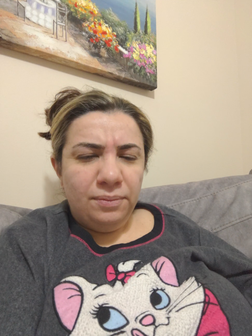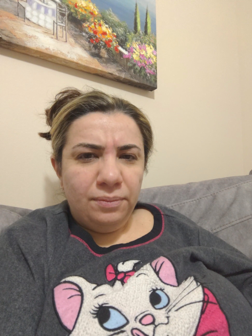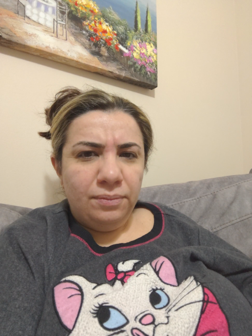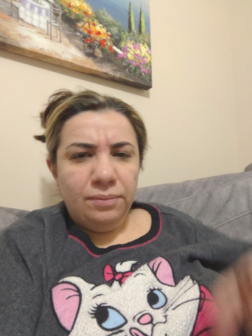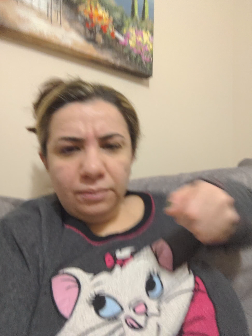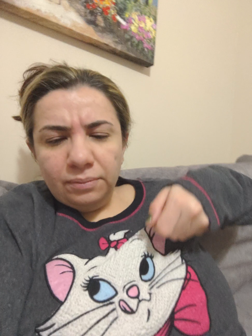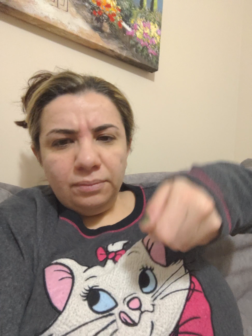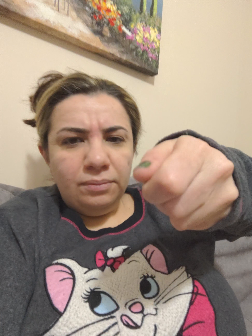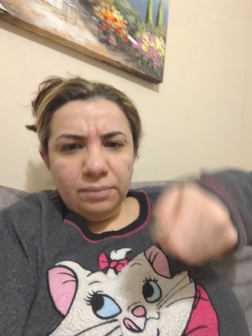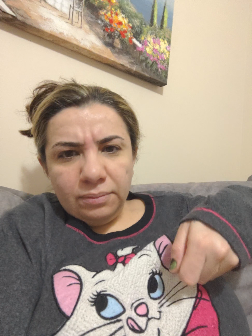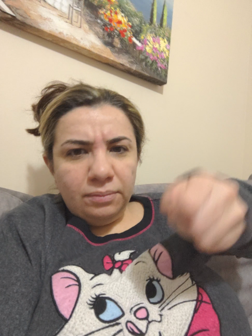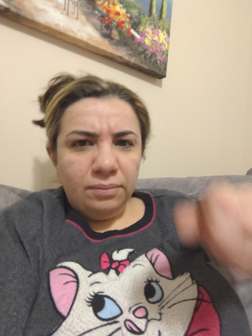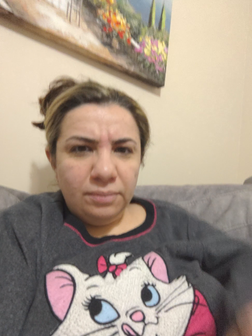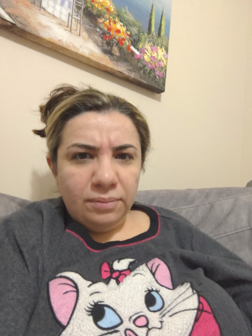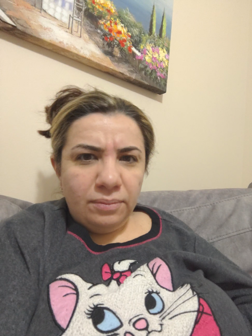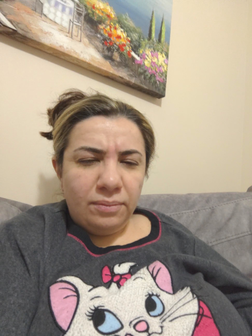vacuum